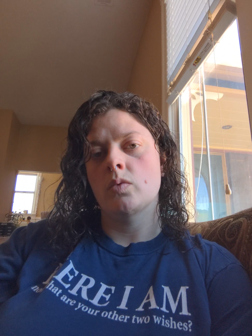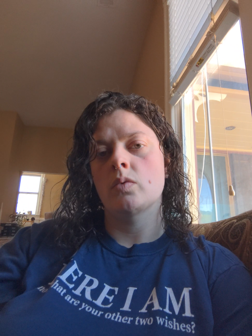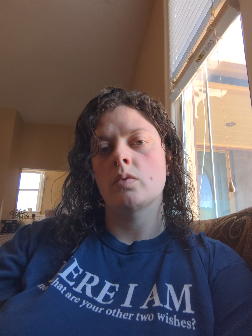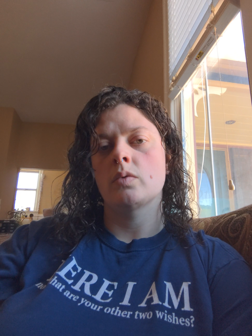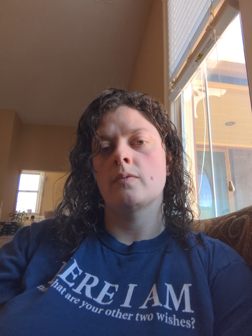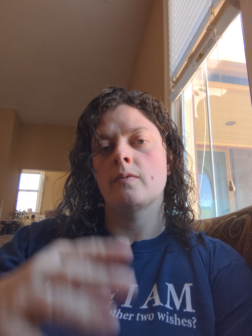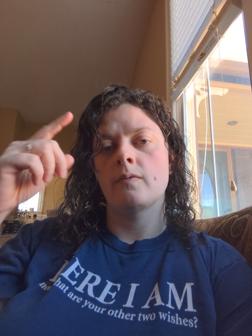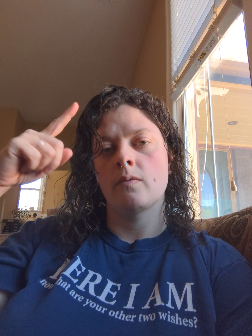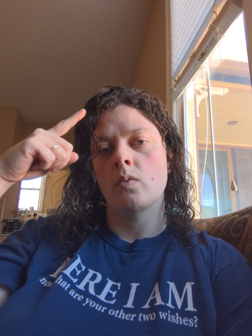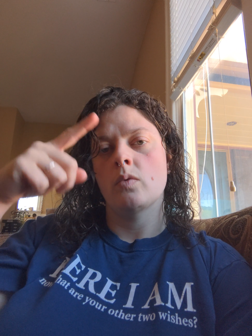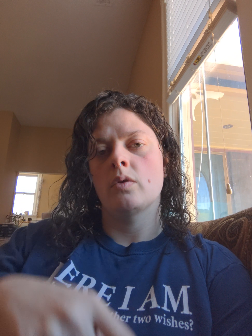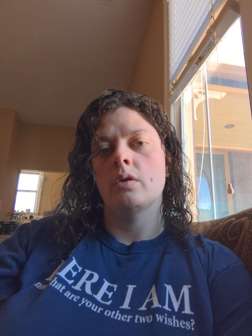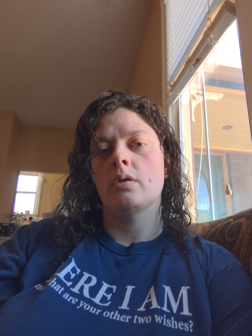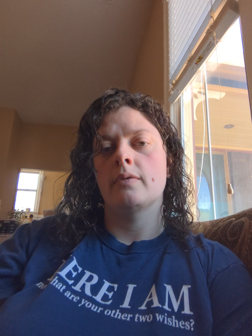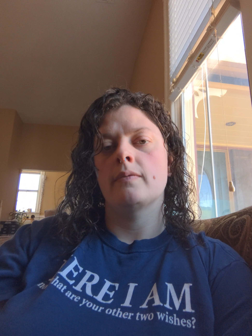for